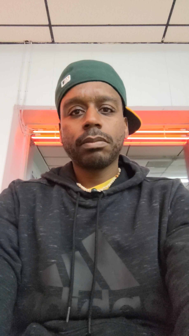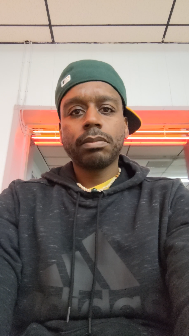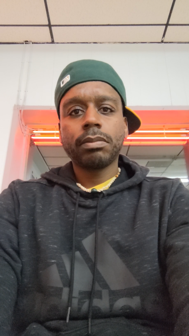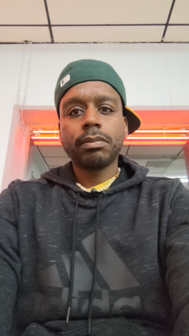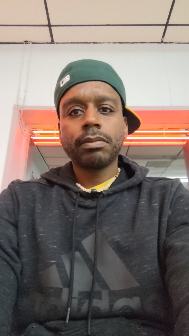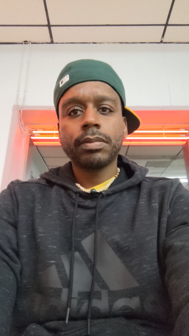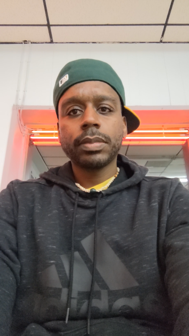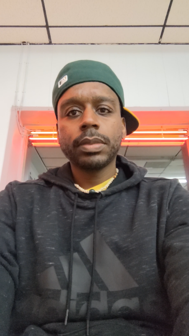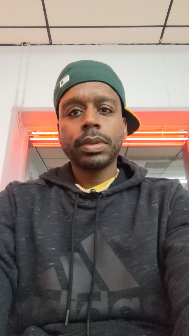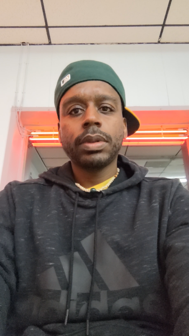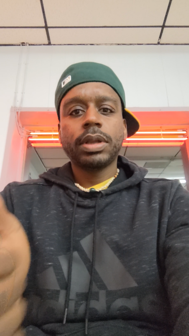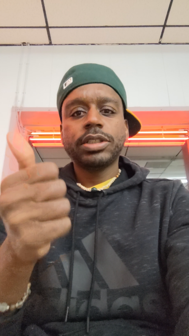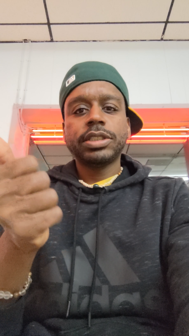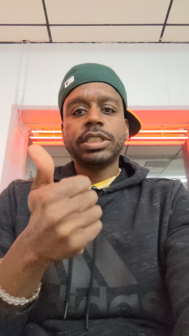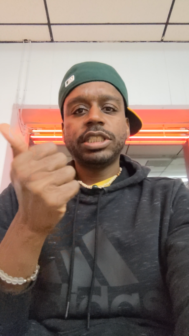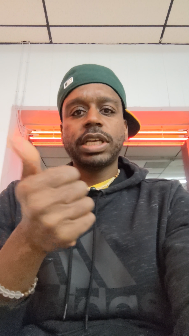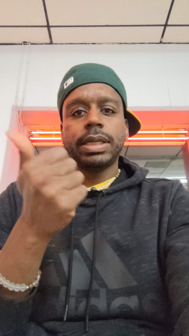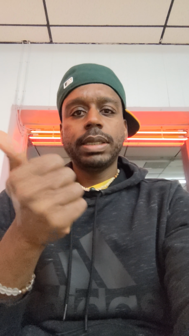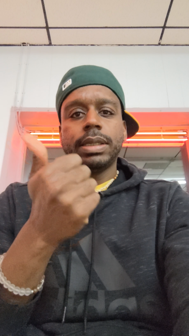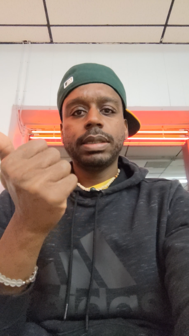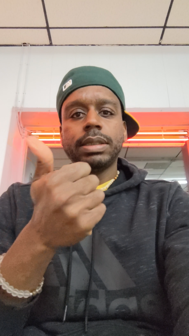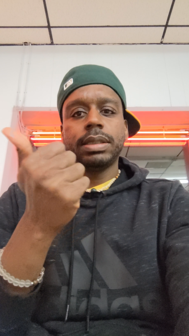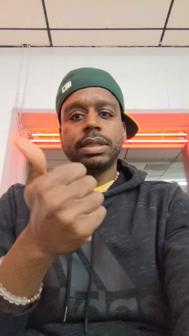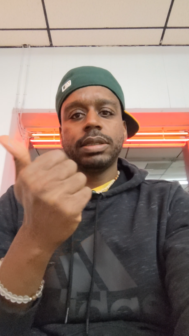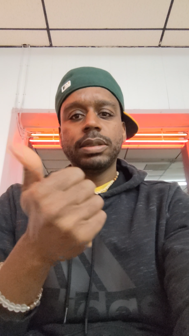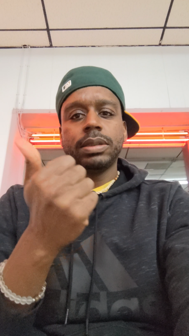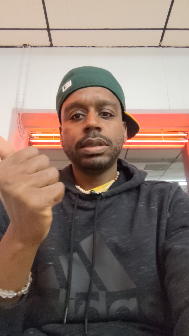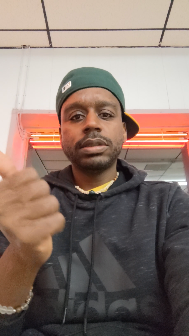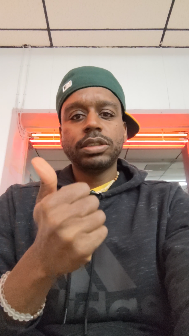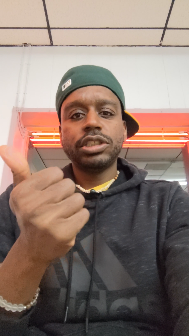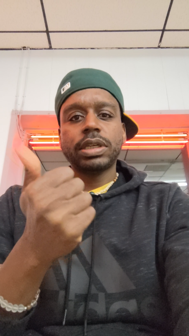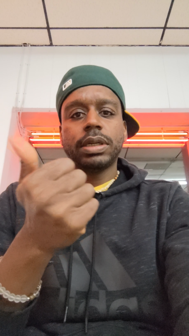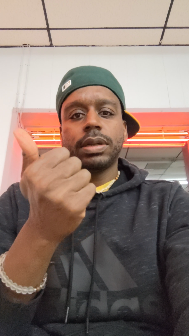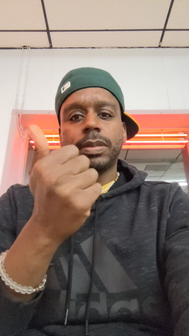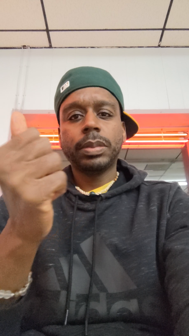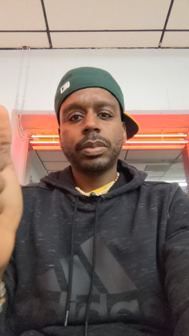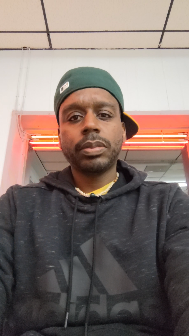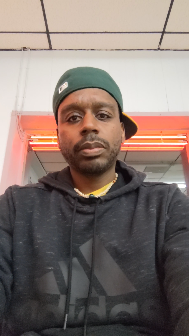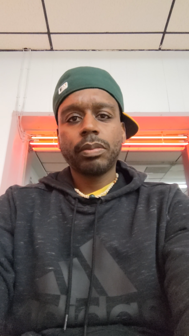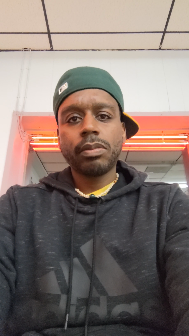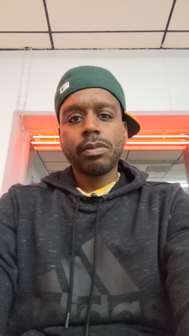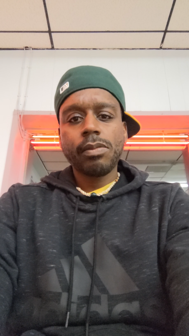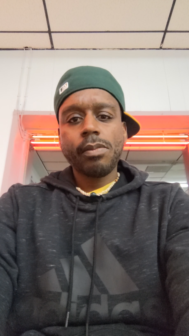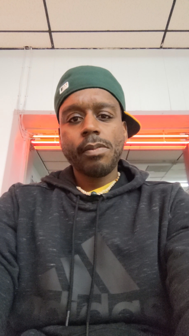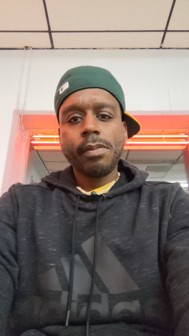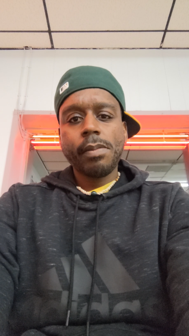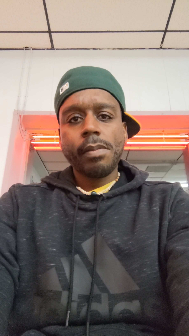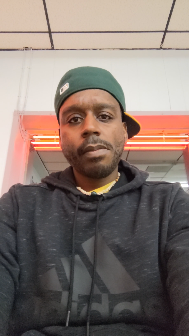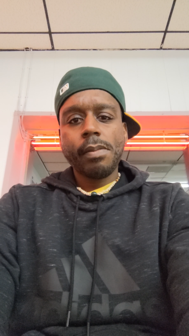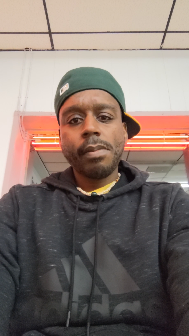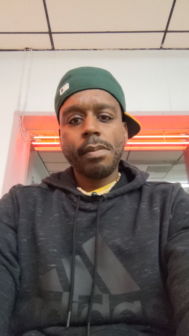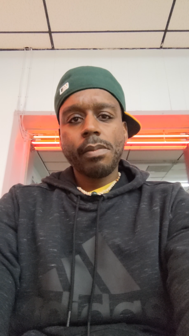chase